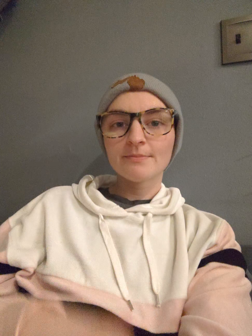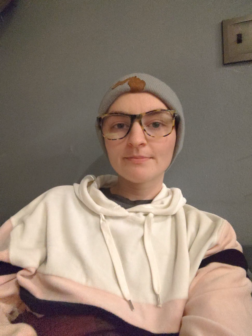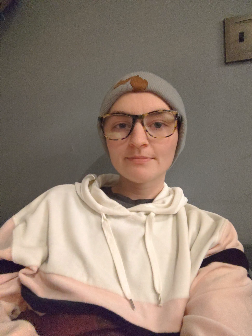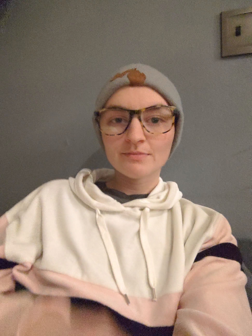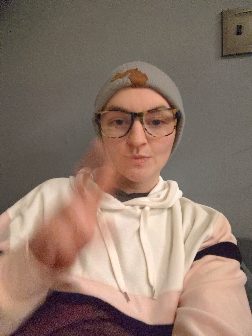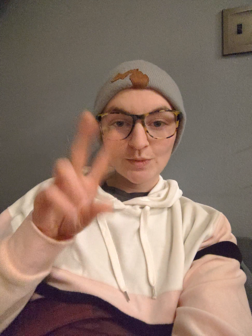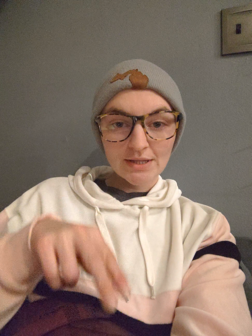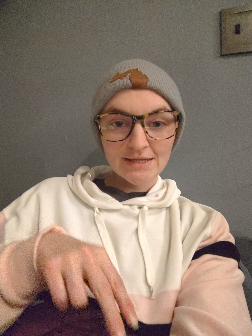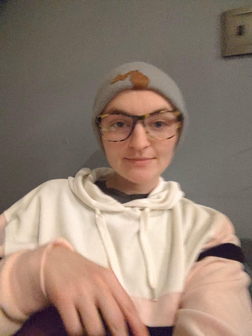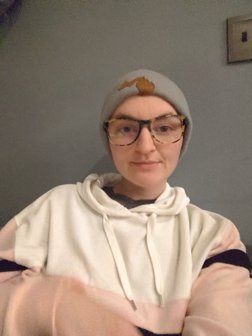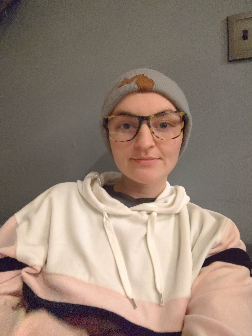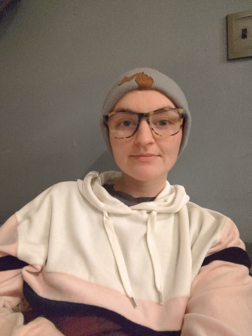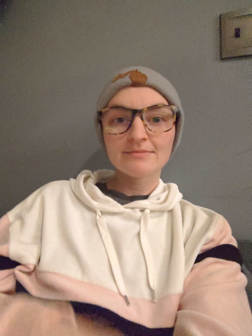read